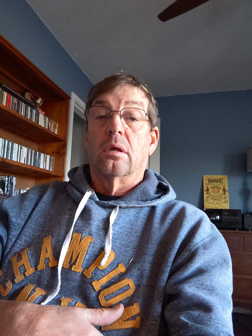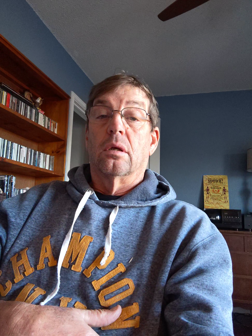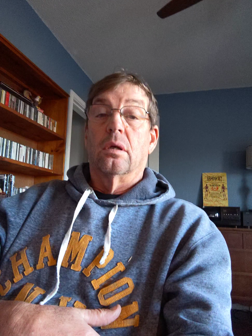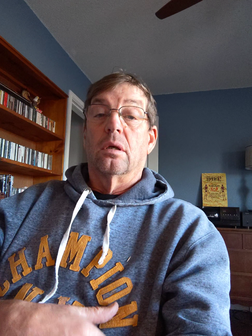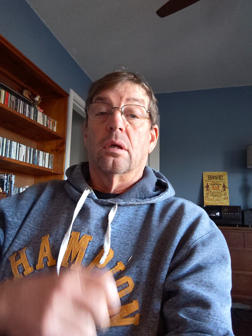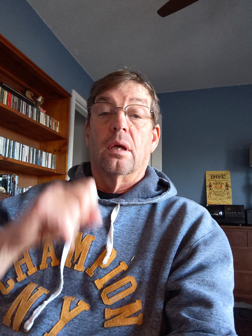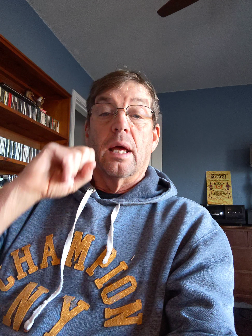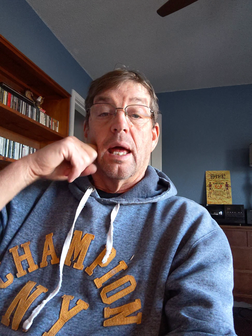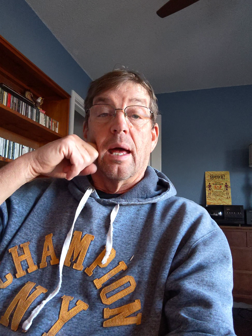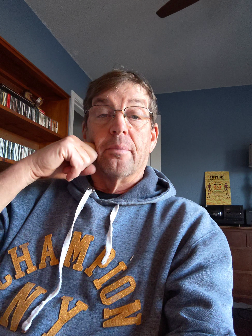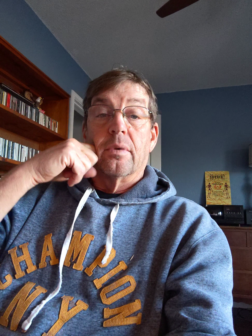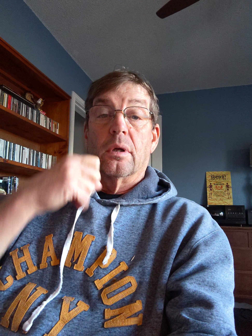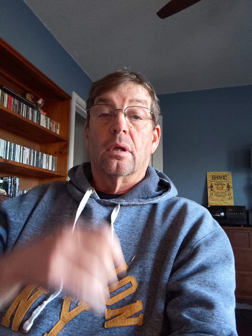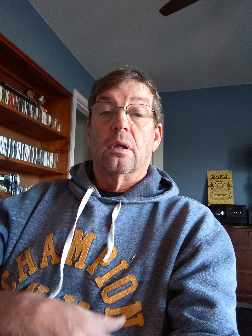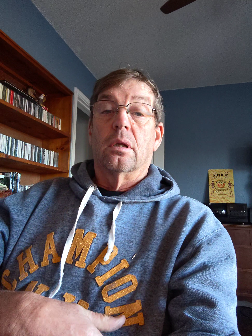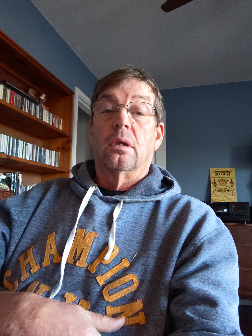apple